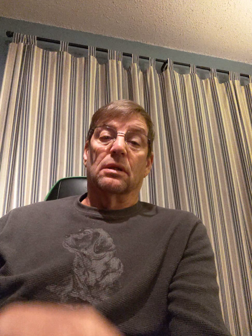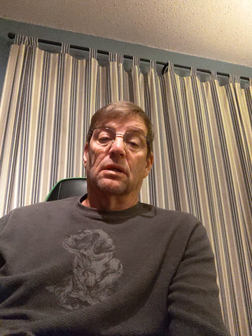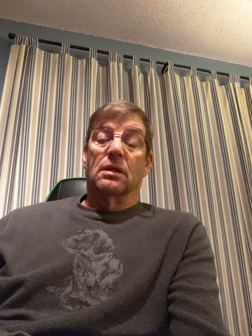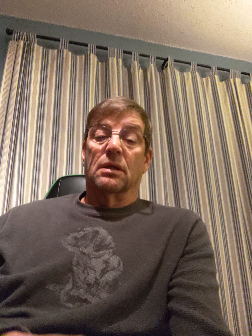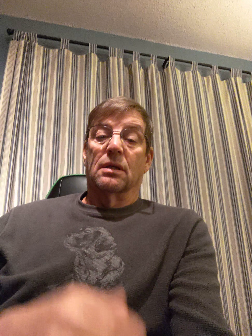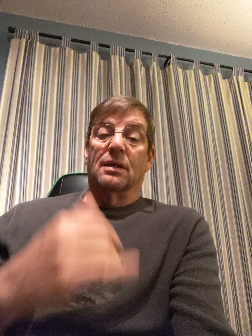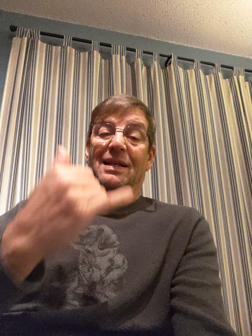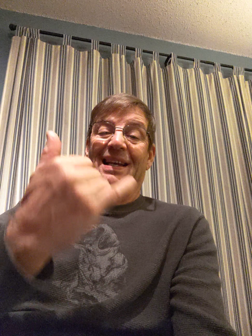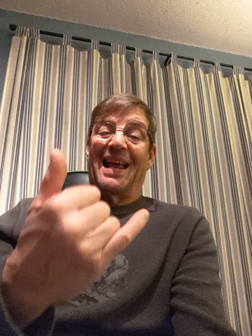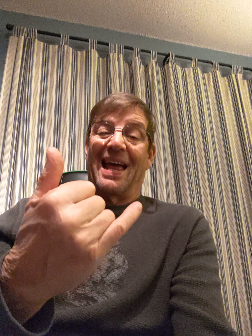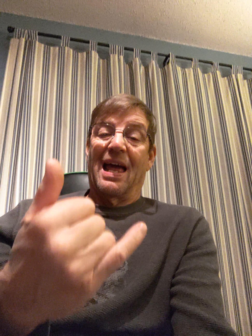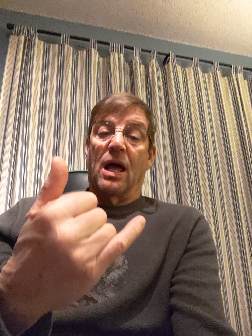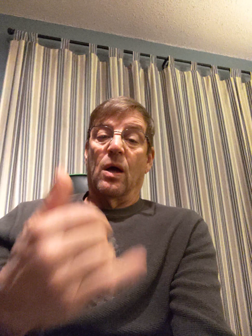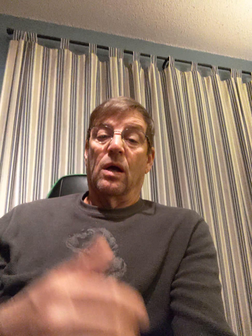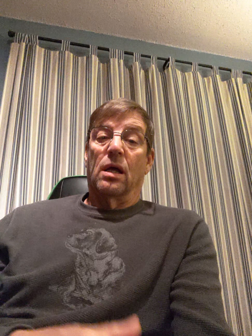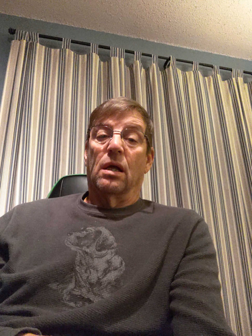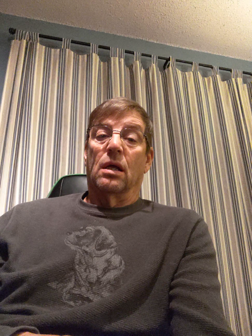now